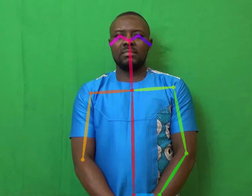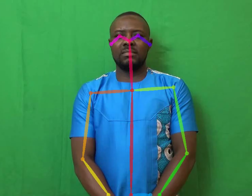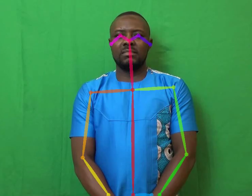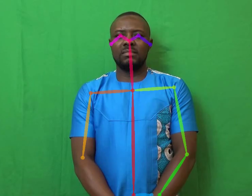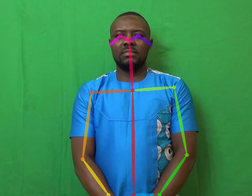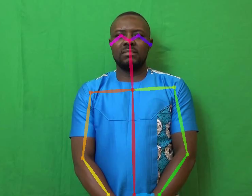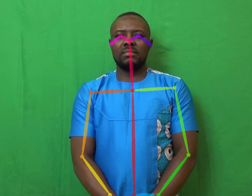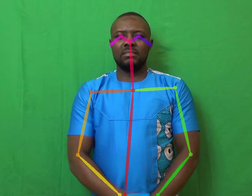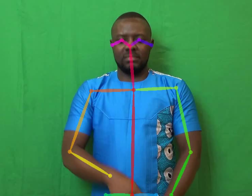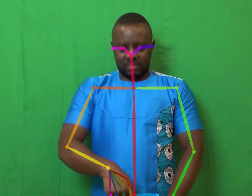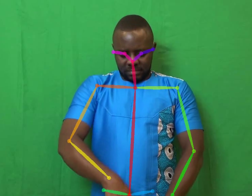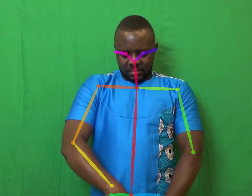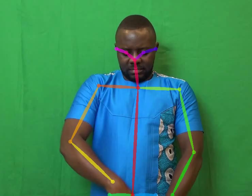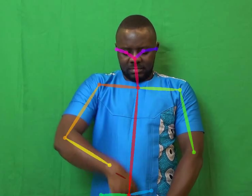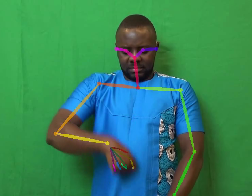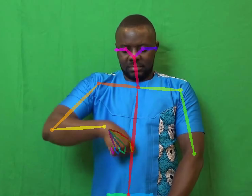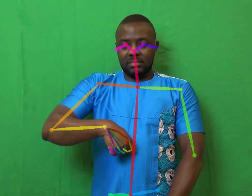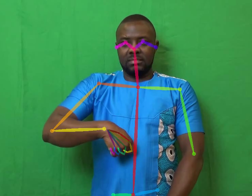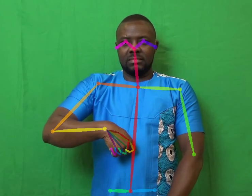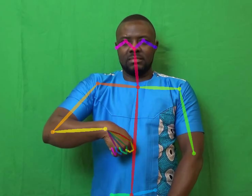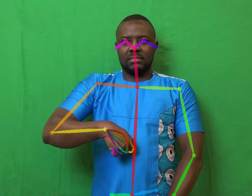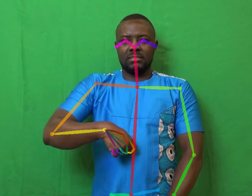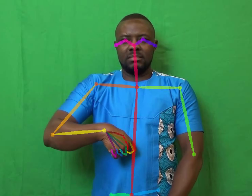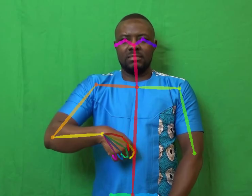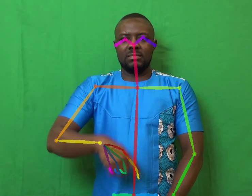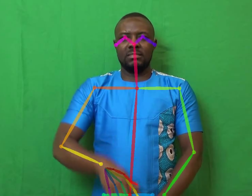zip